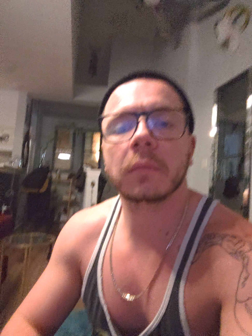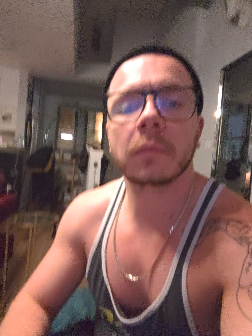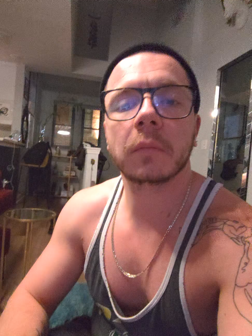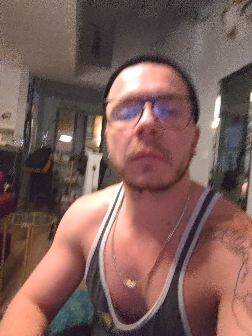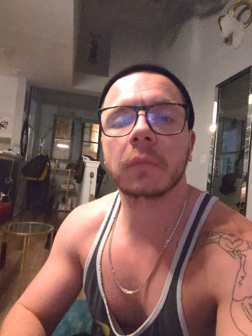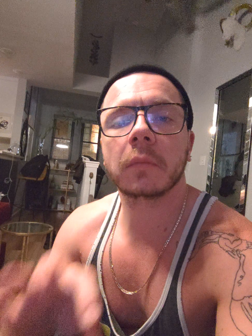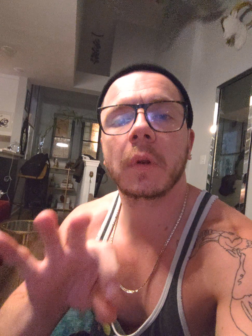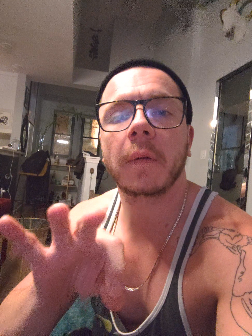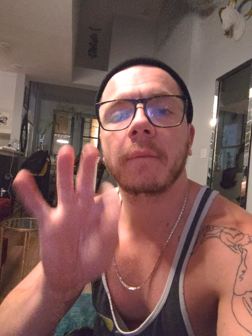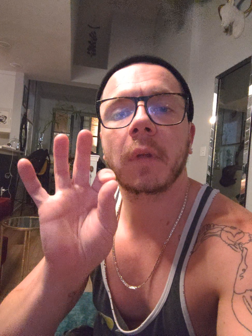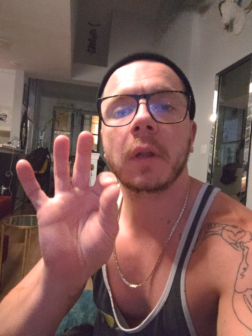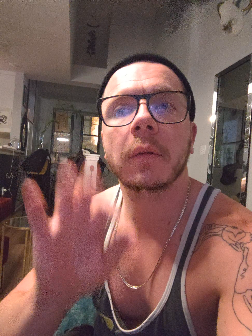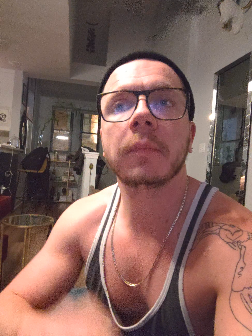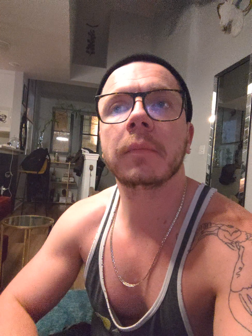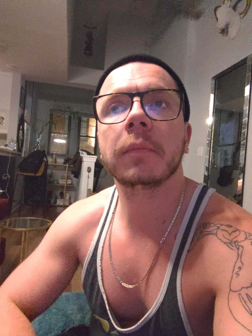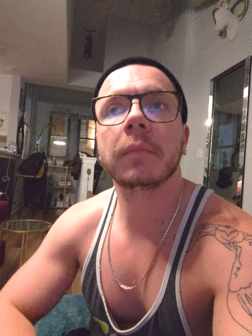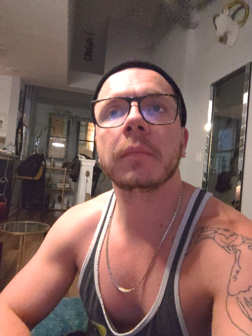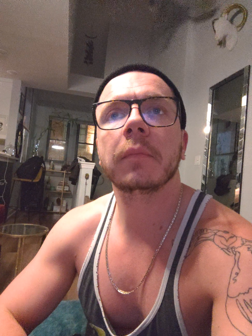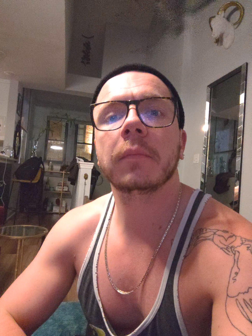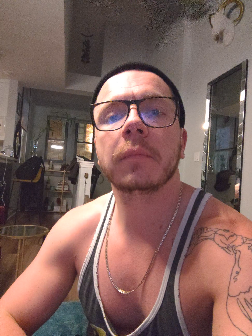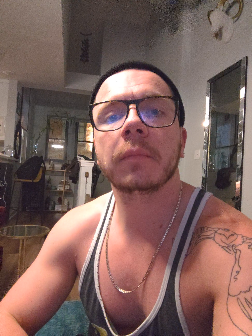find